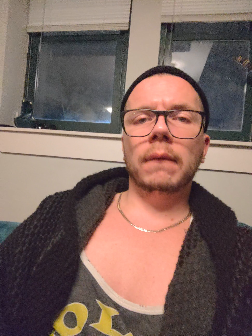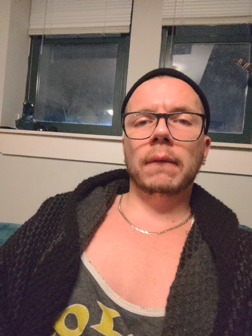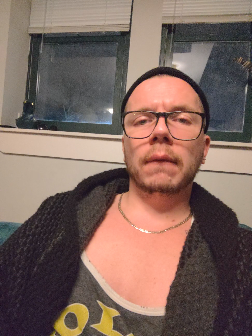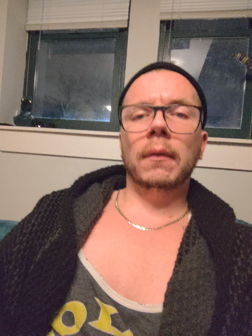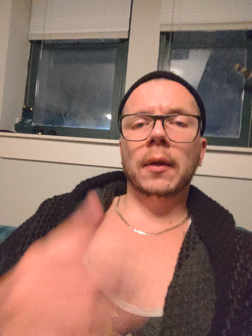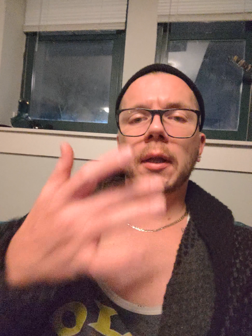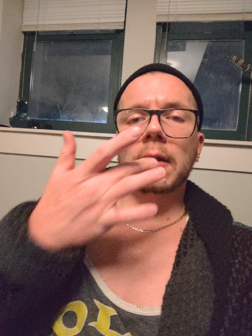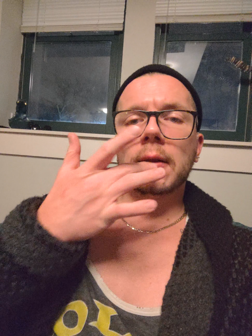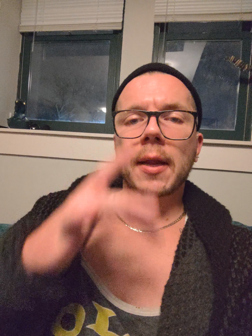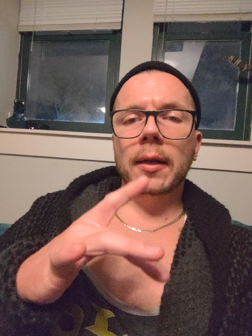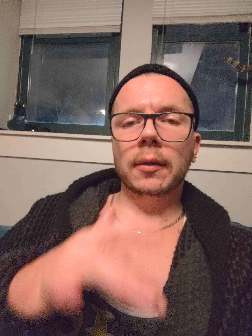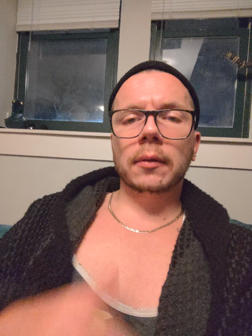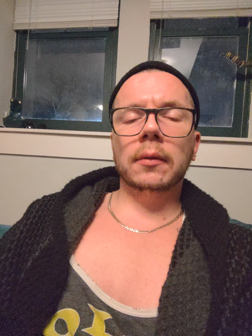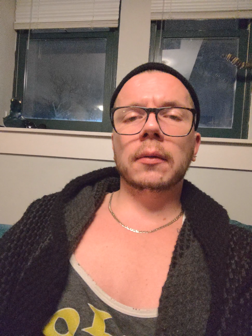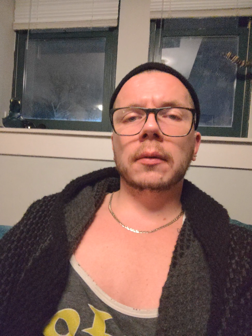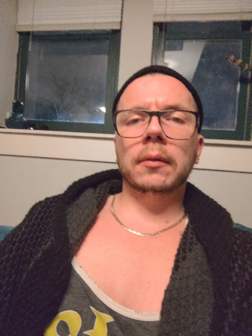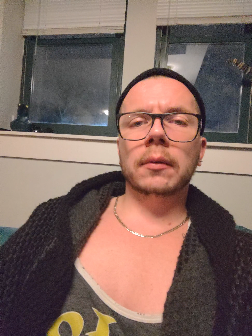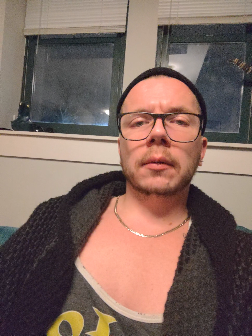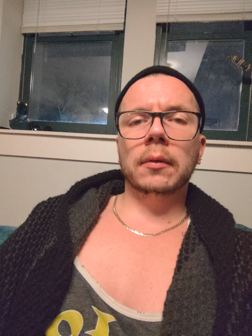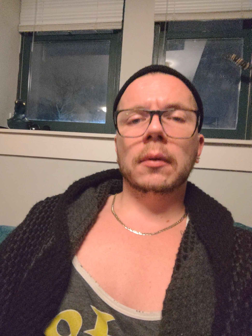taste